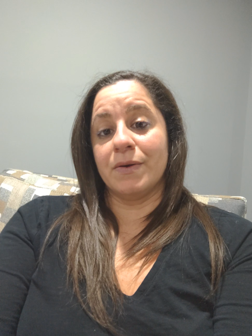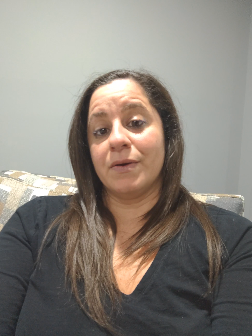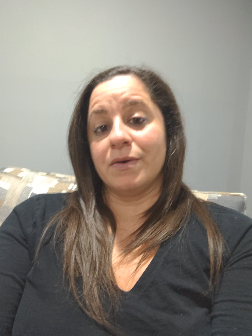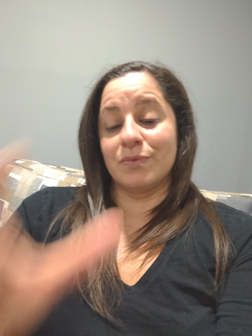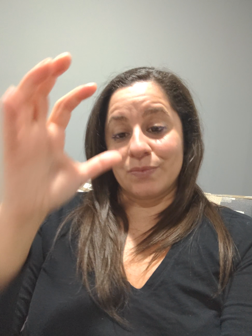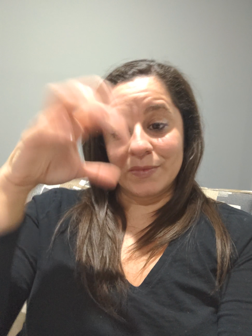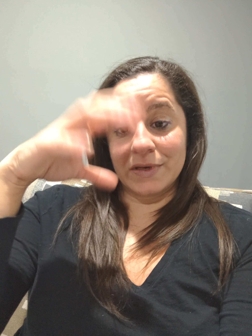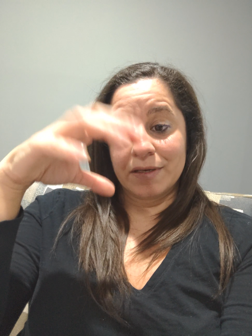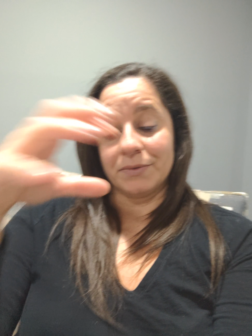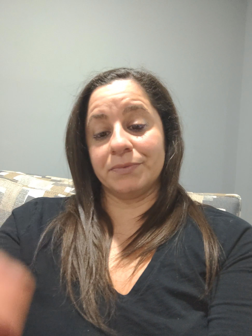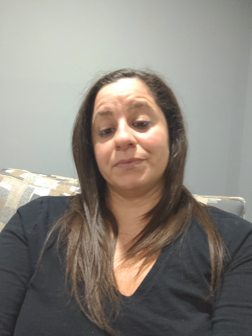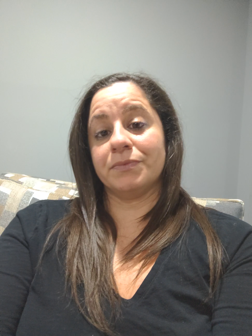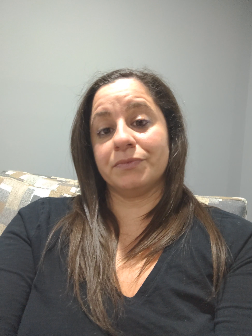rain